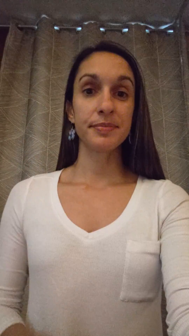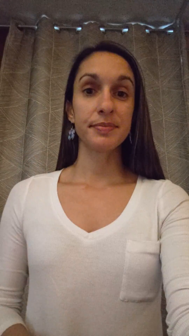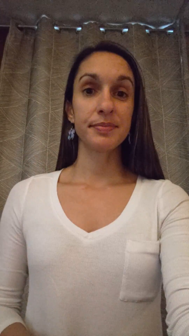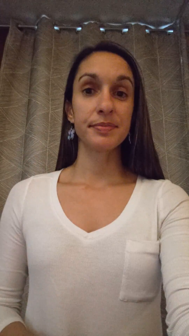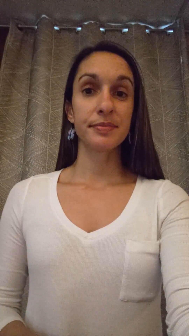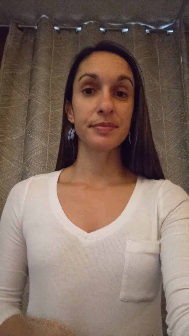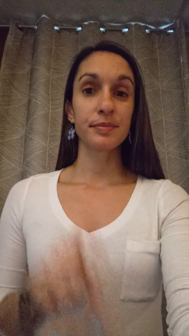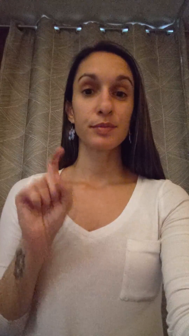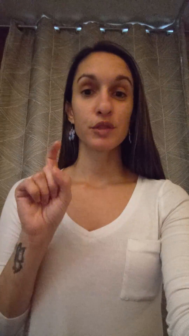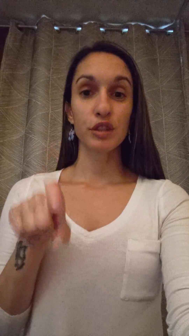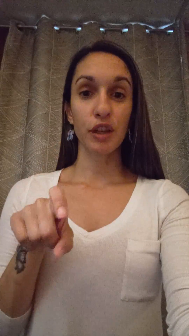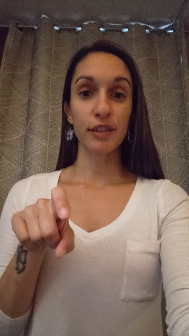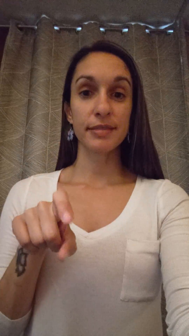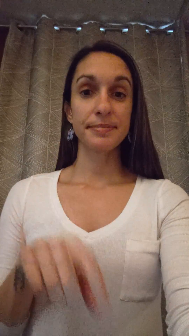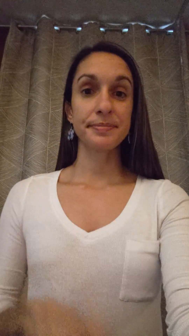should